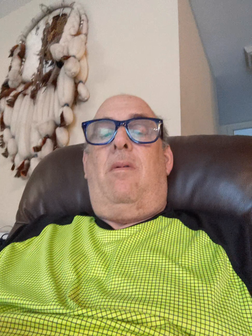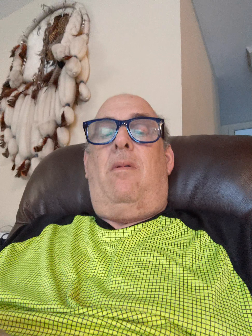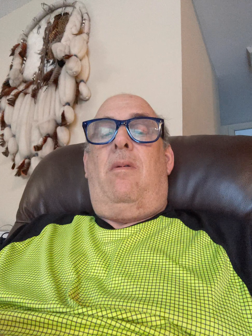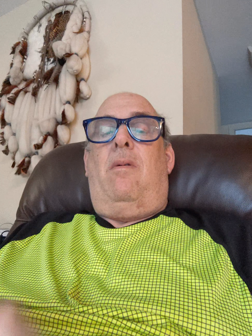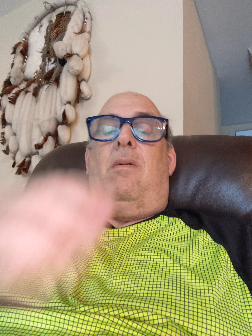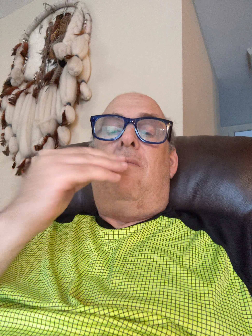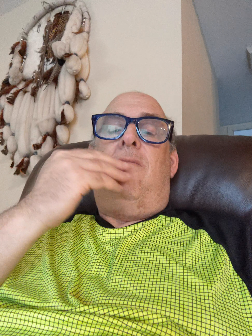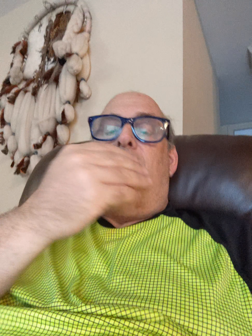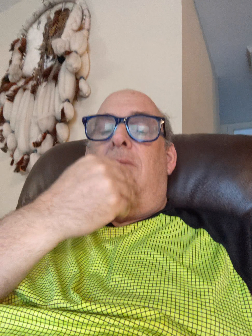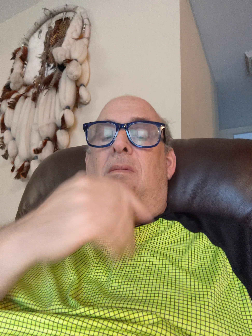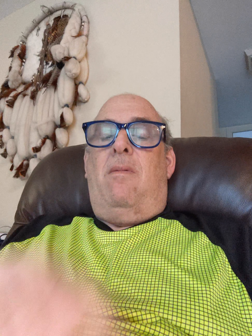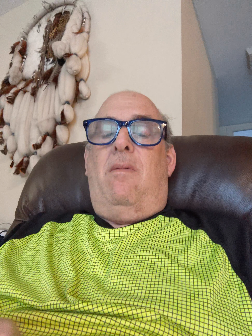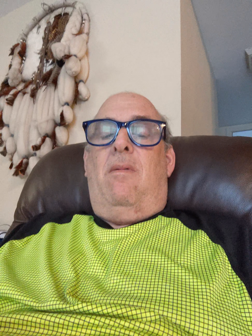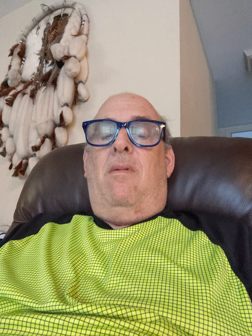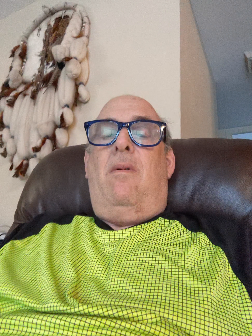flower